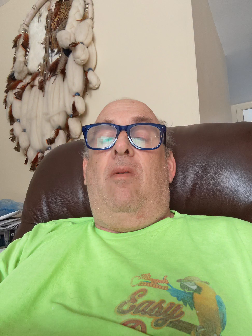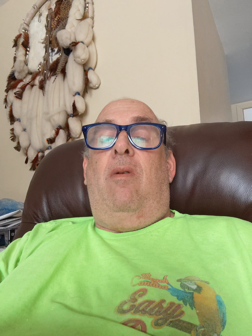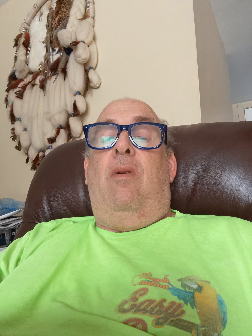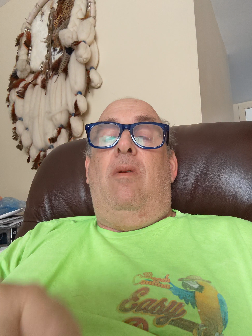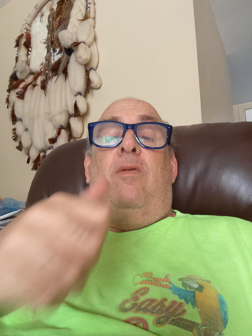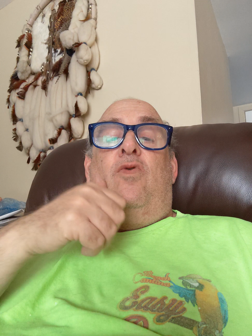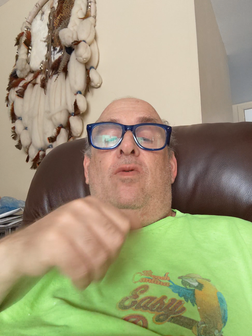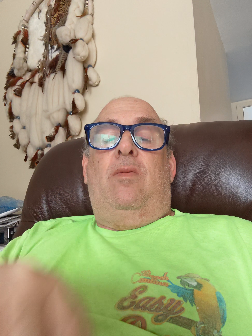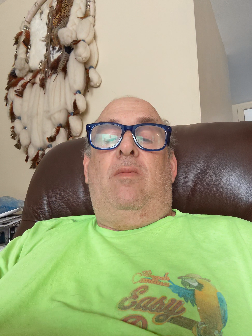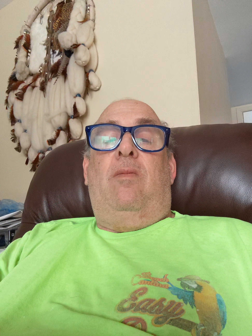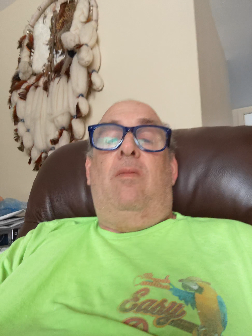girl